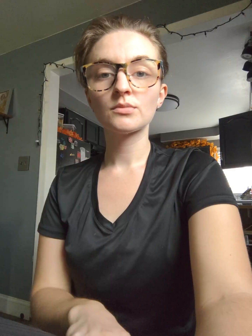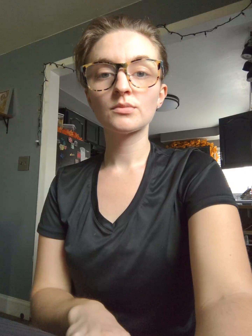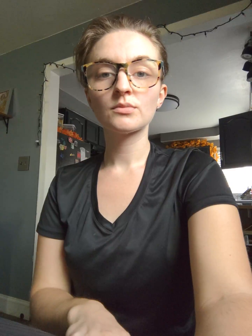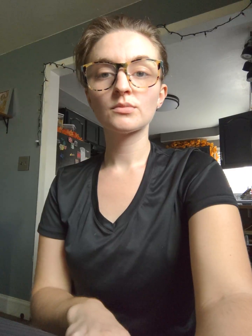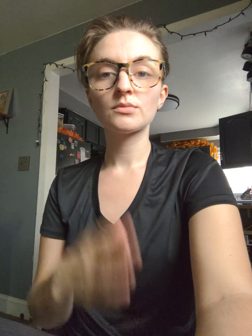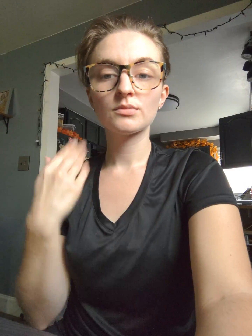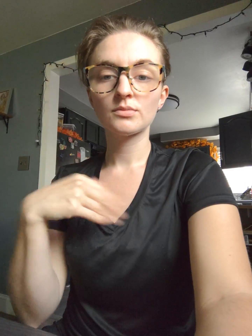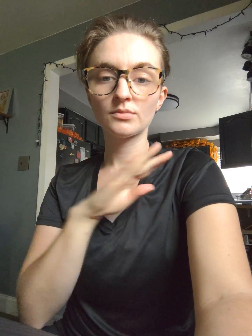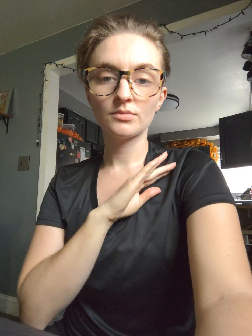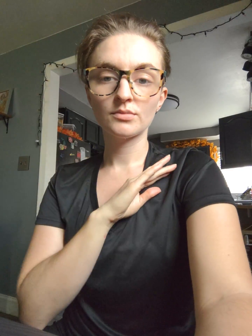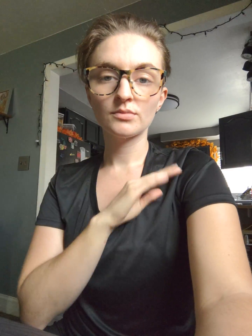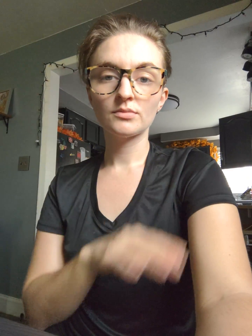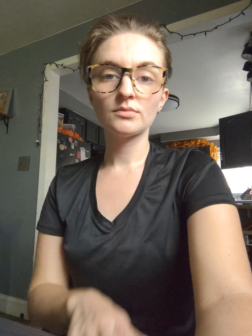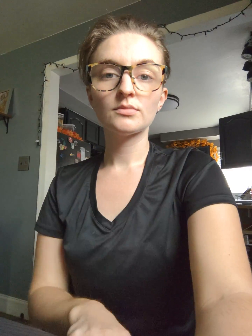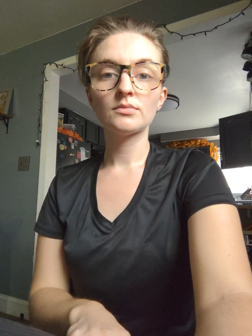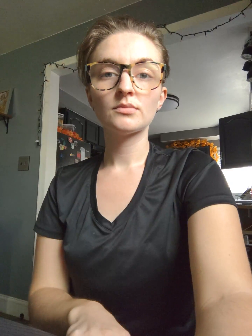scarf